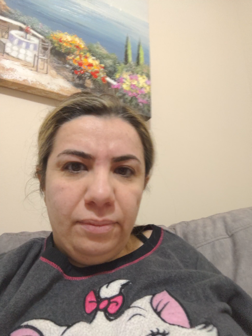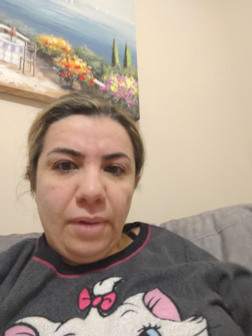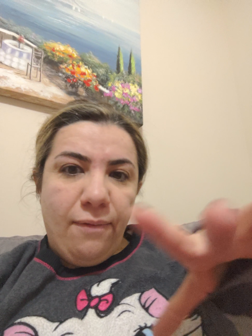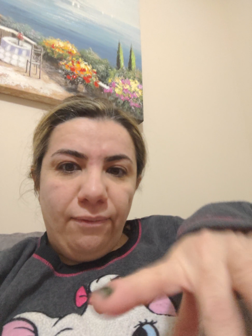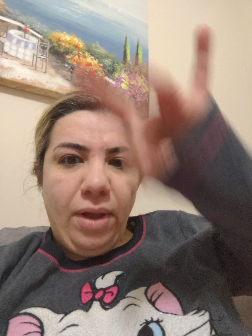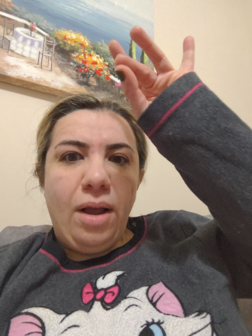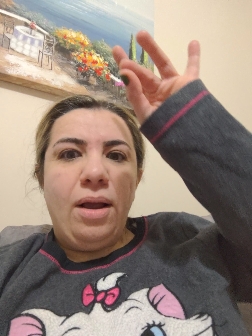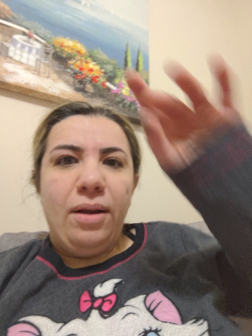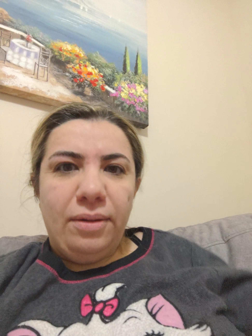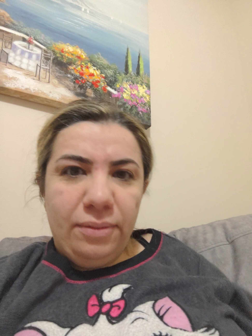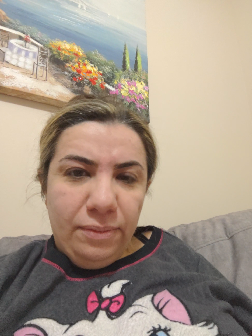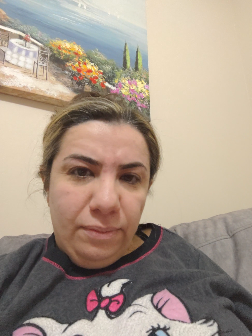find